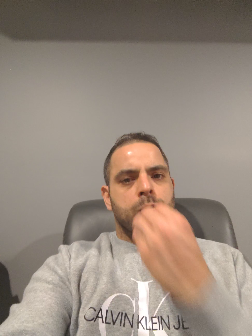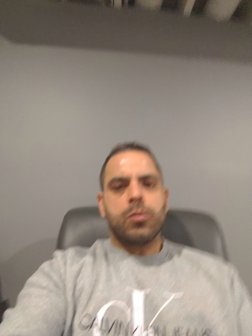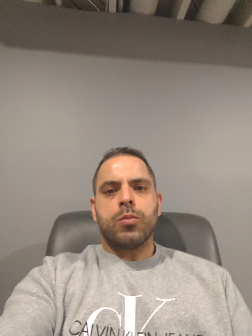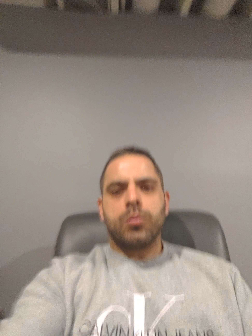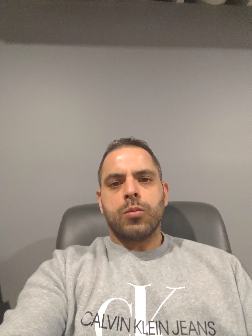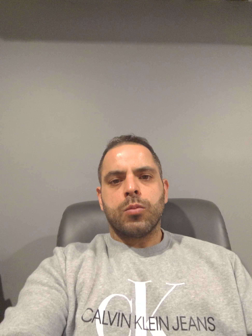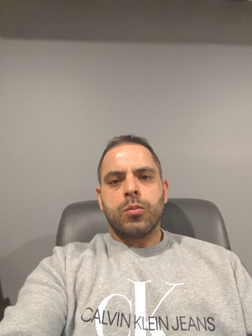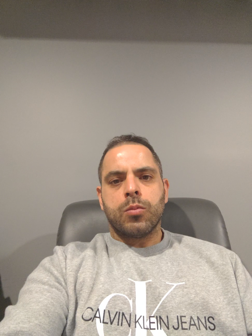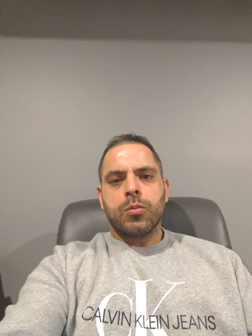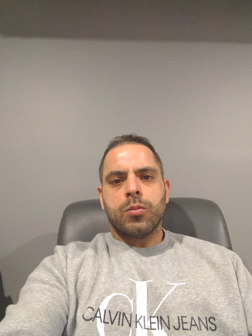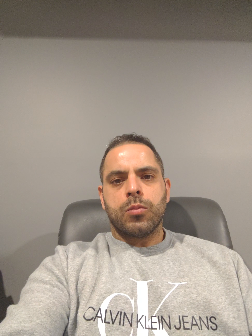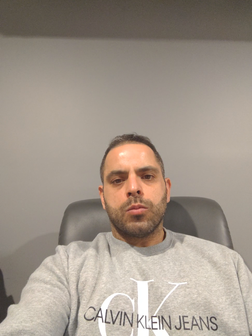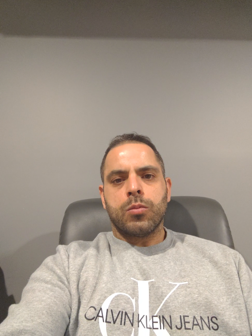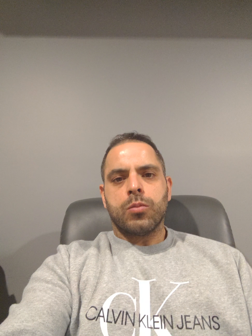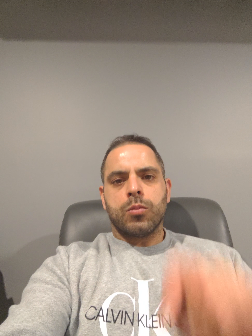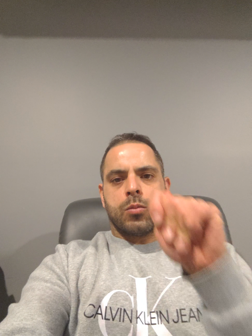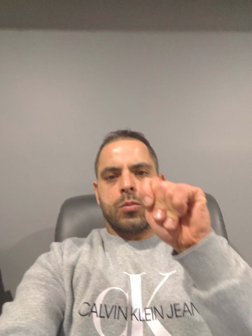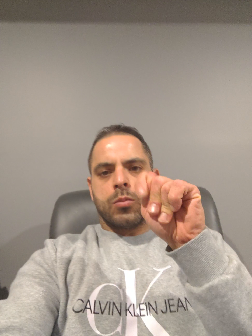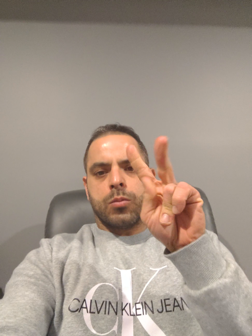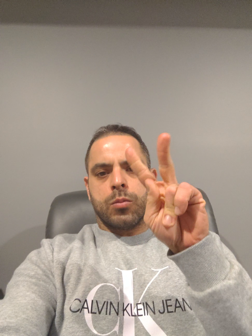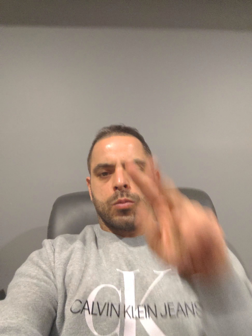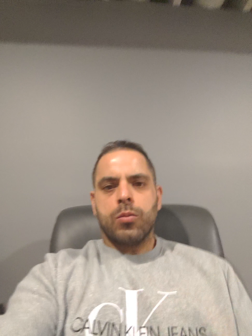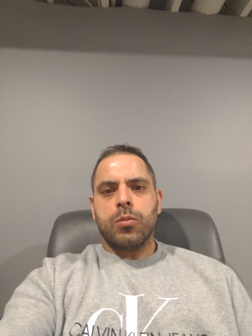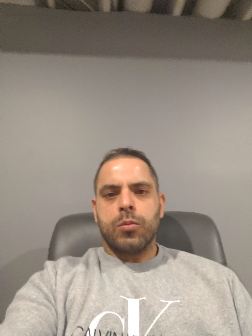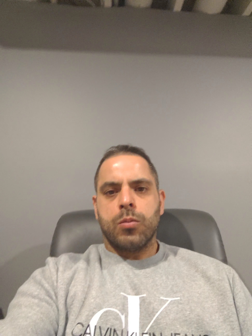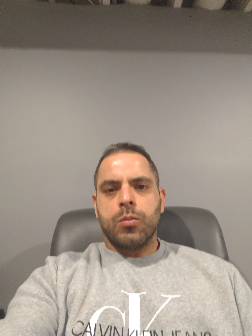TV